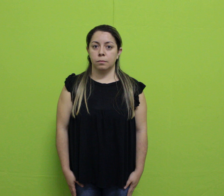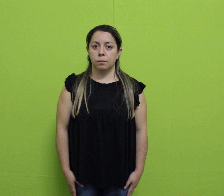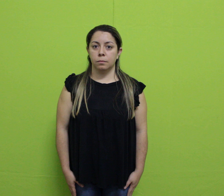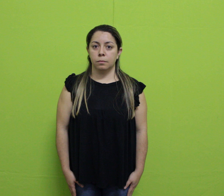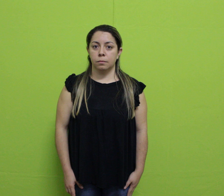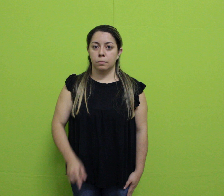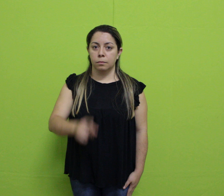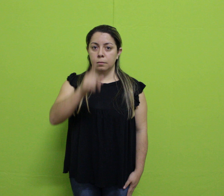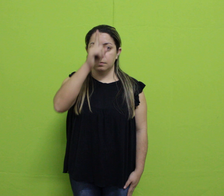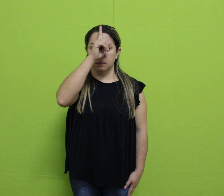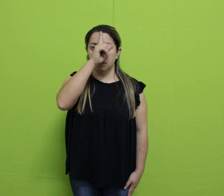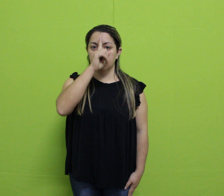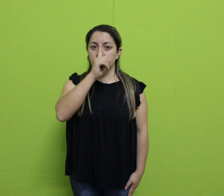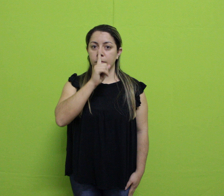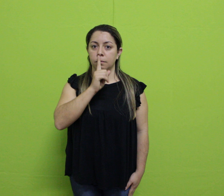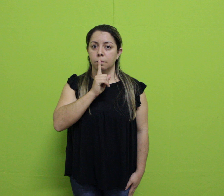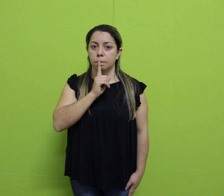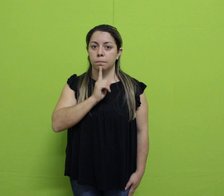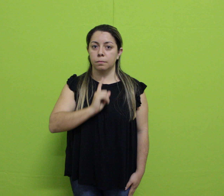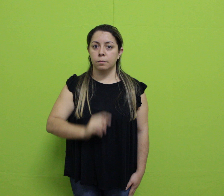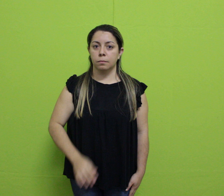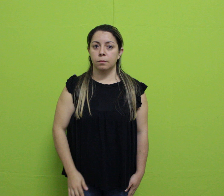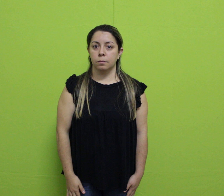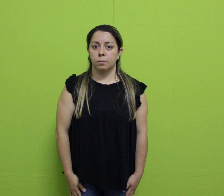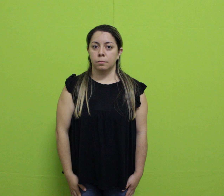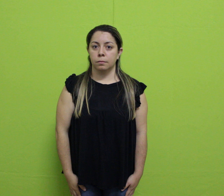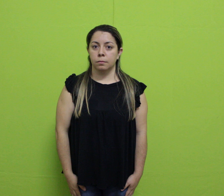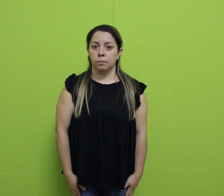amarelo